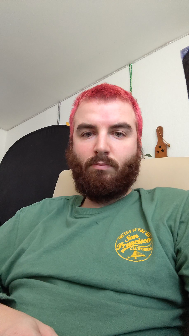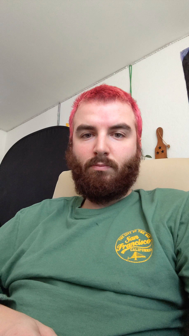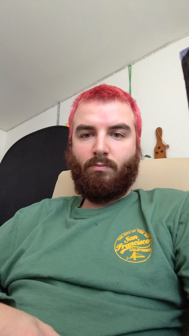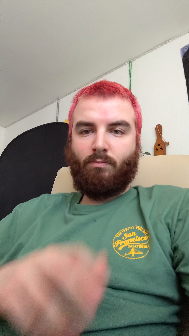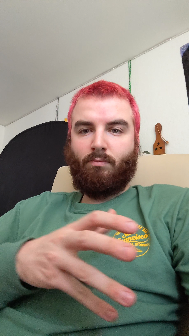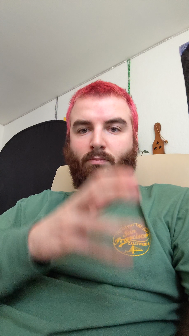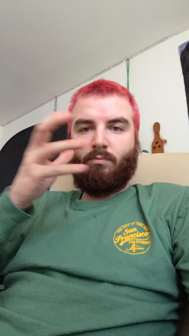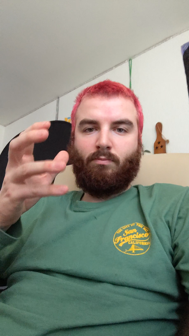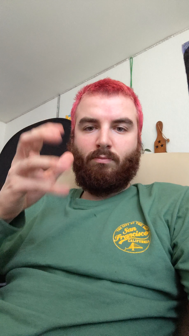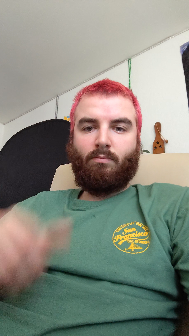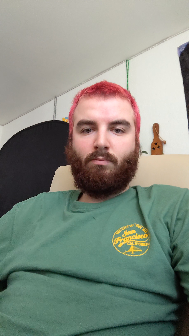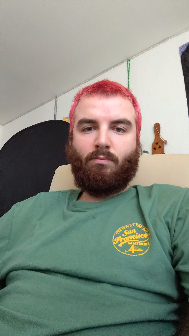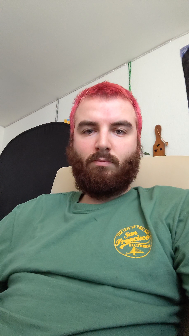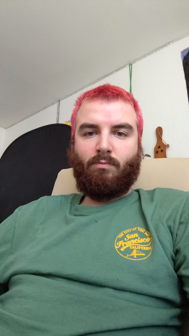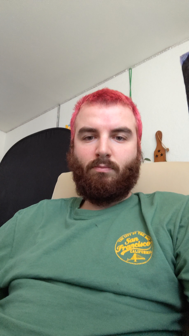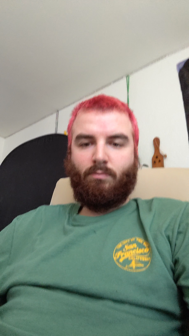a lot